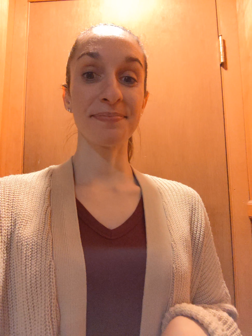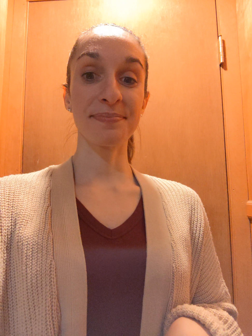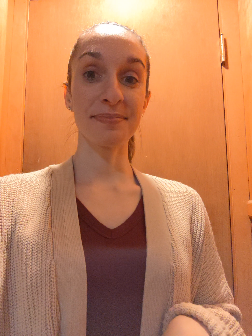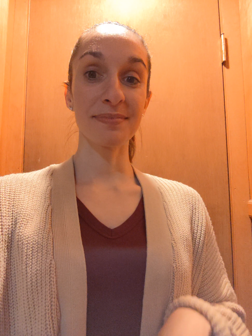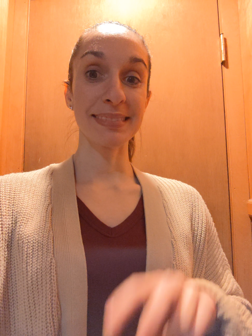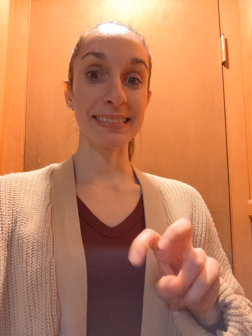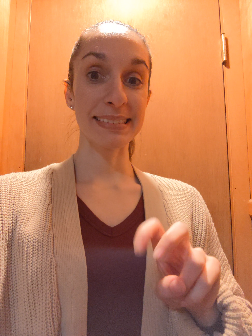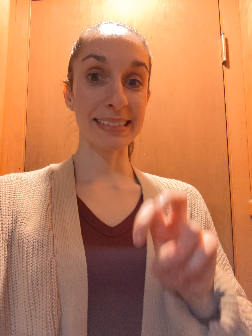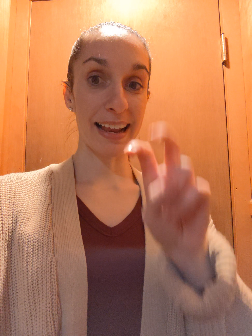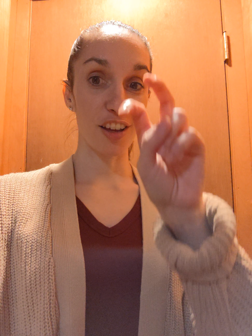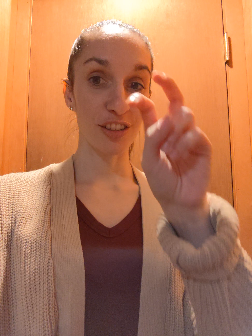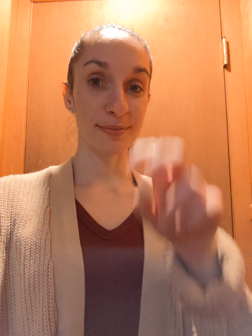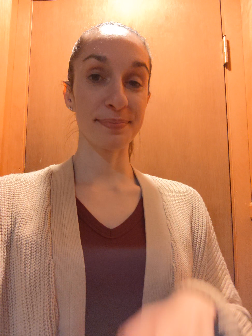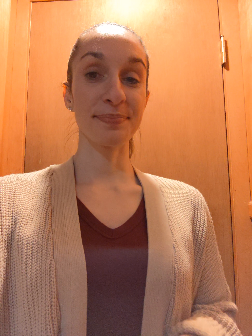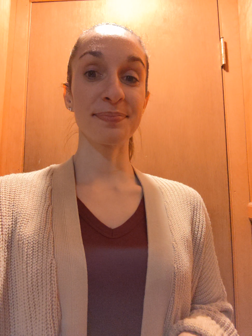stairs